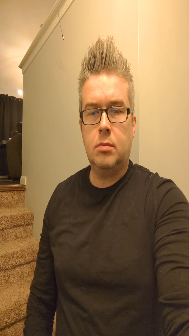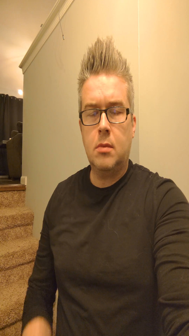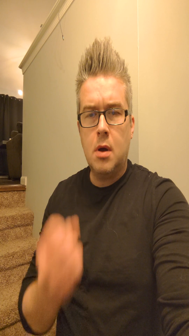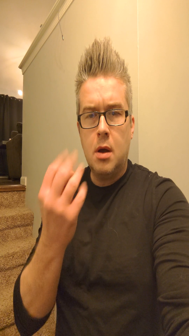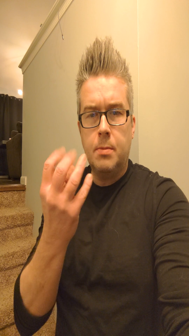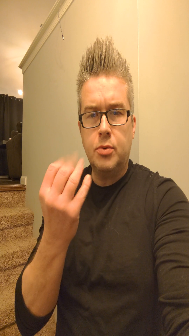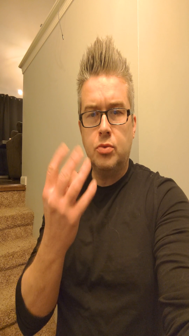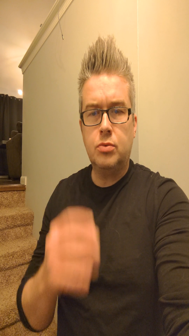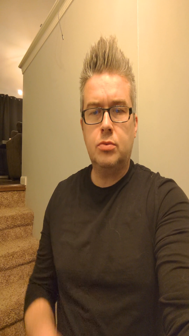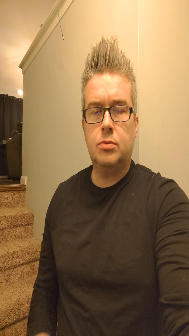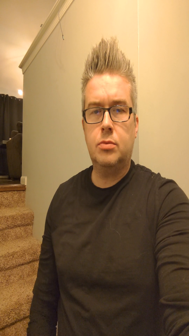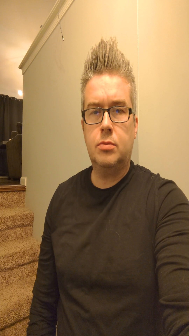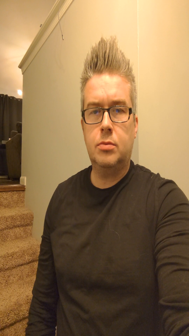many